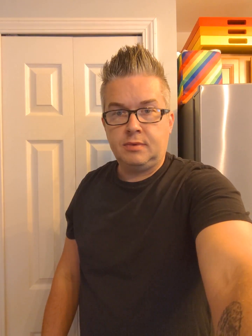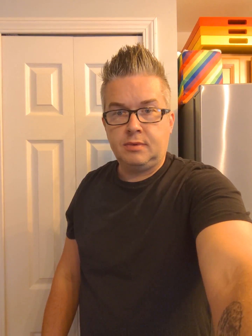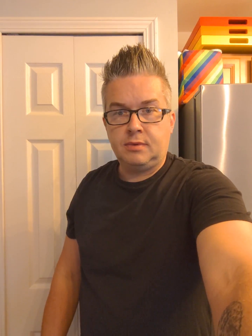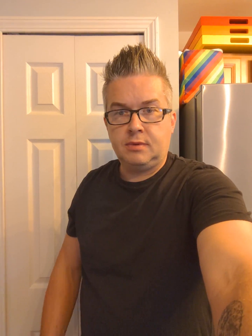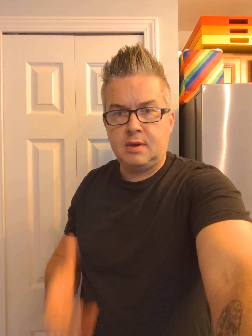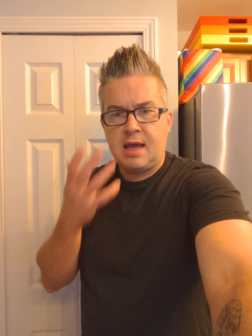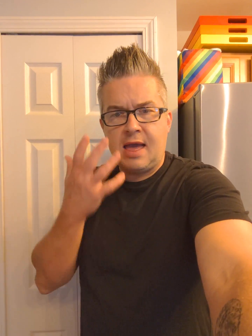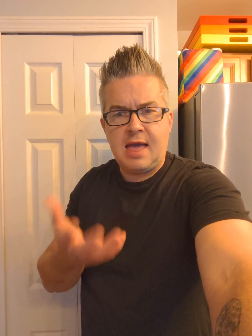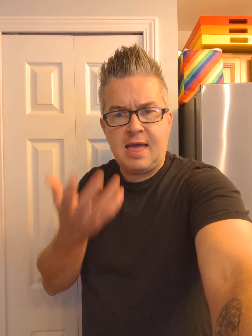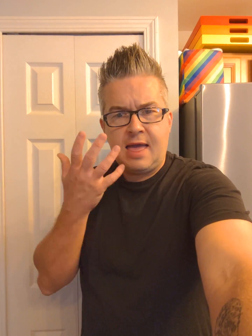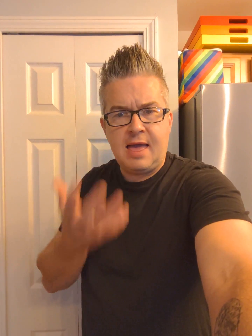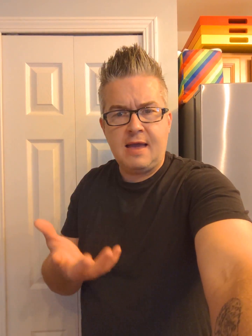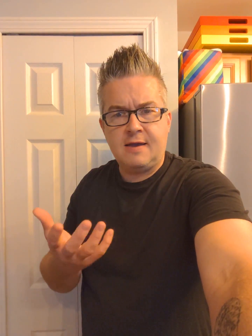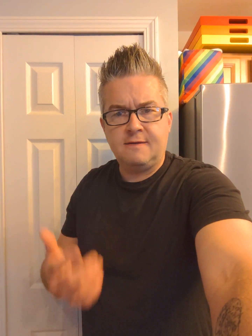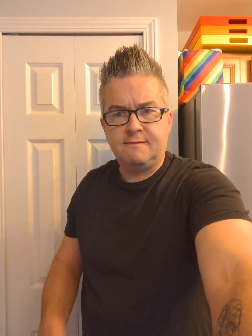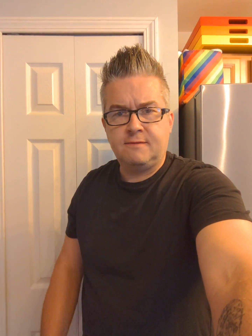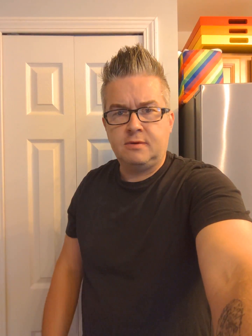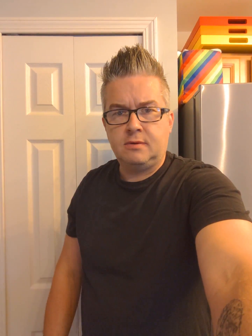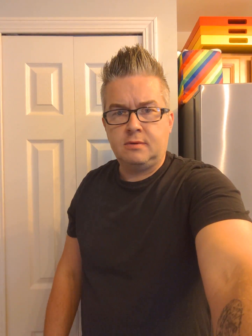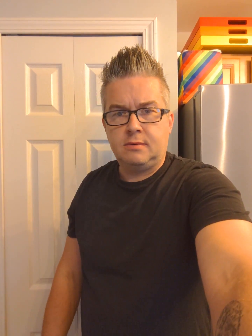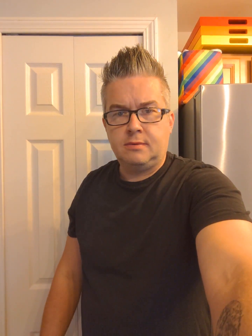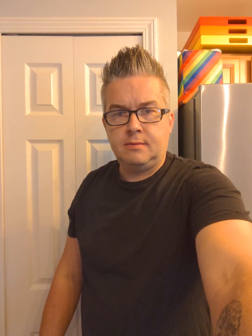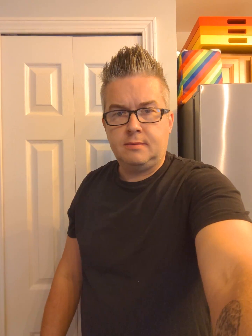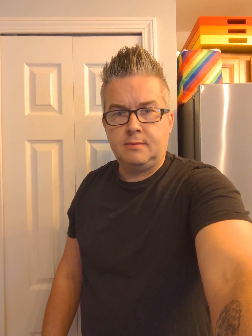heavy